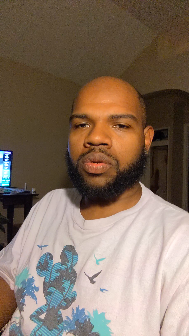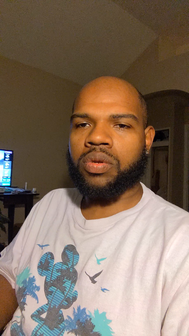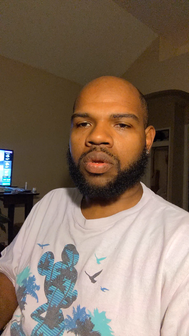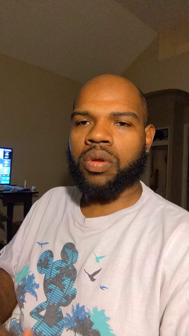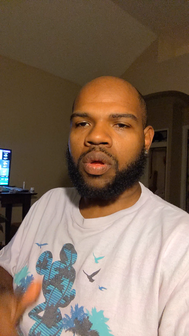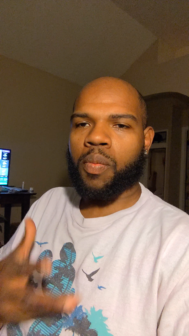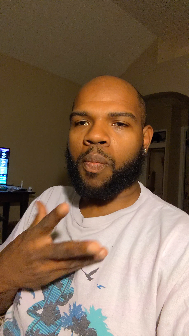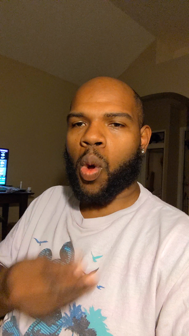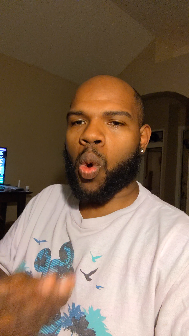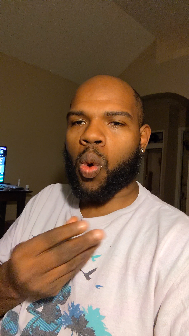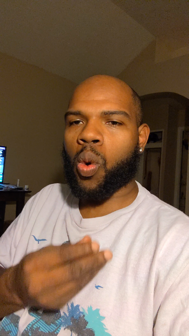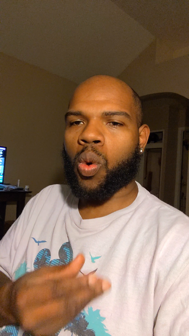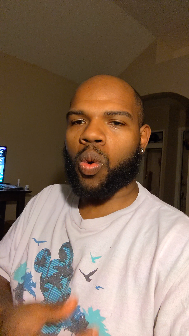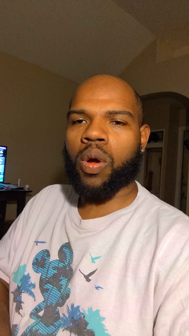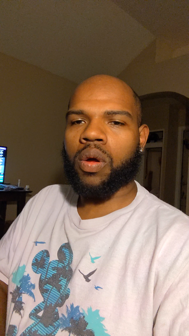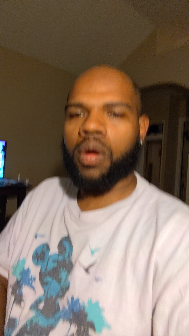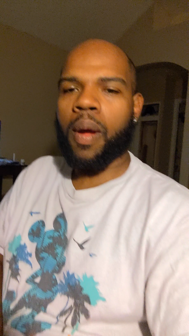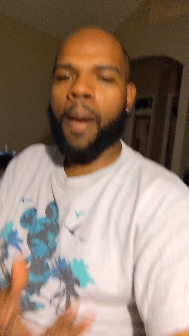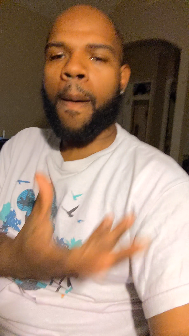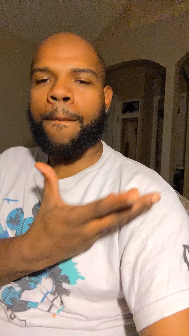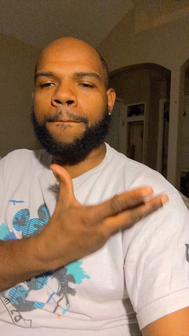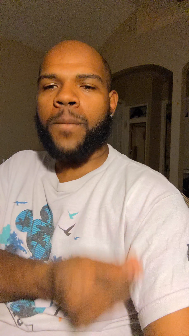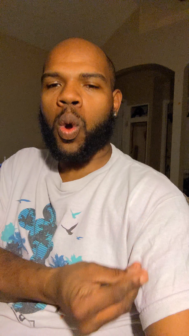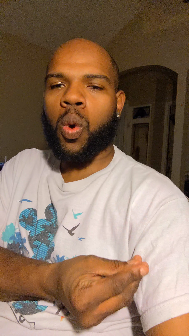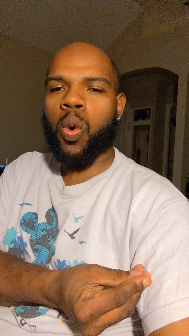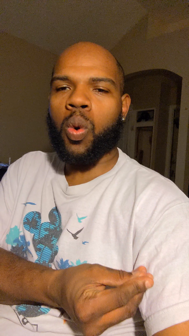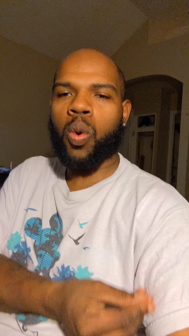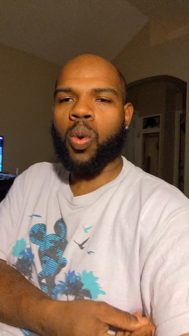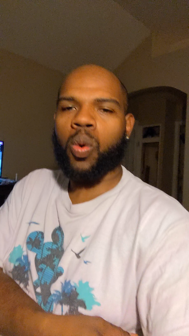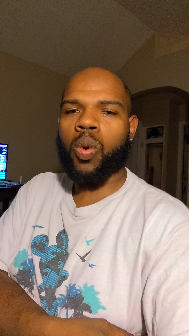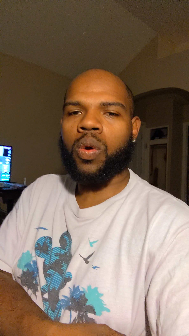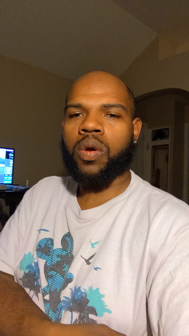poor